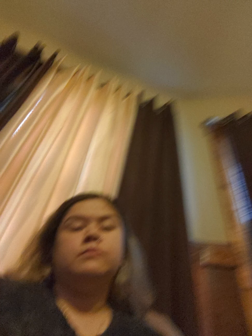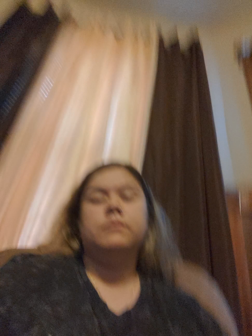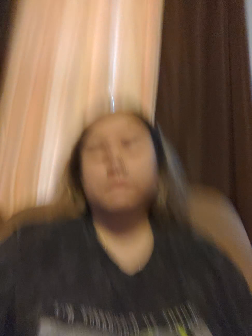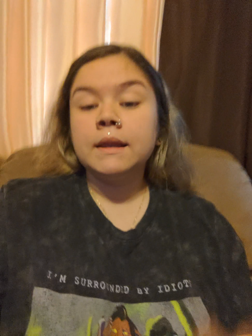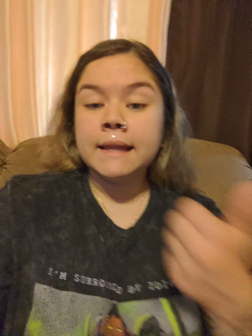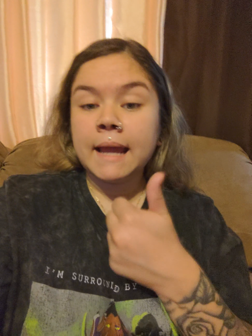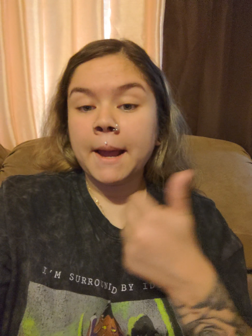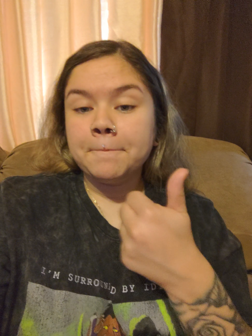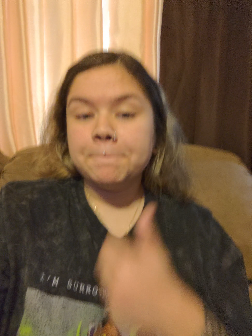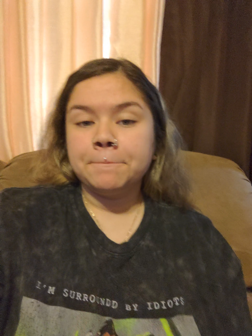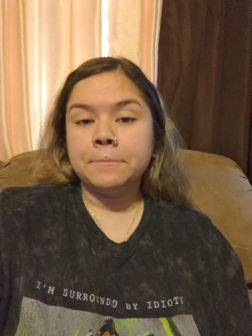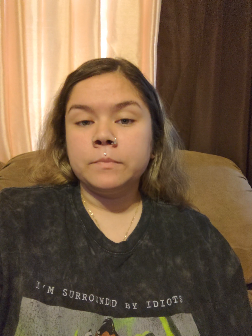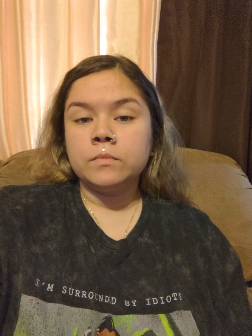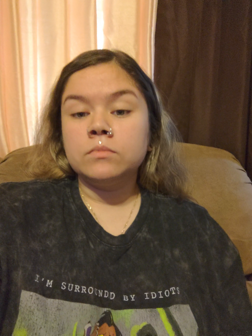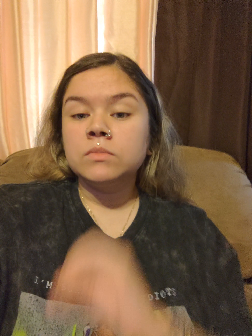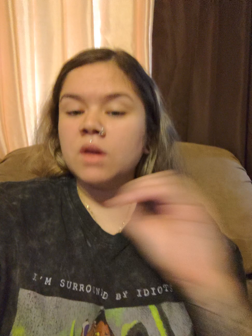game